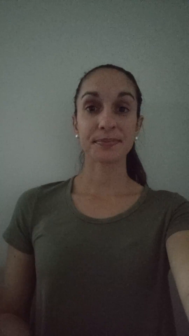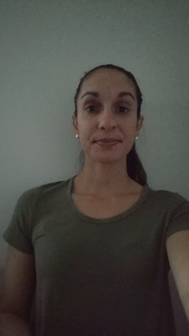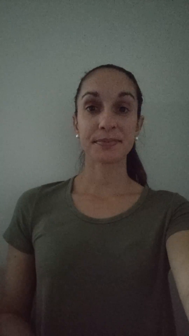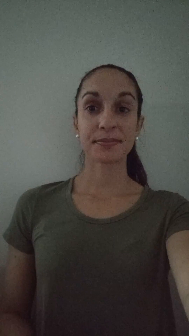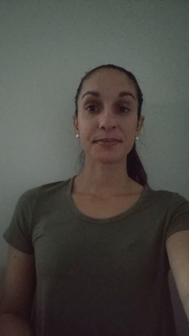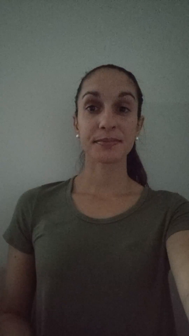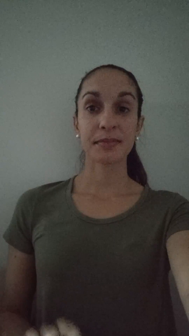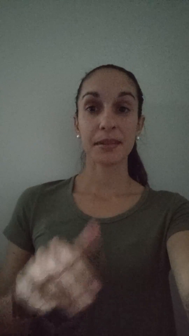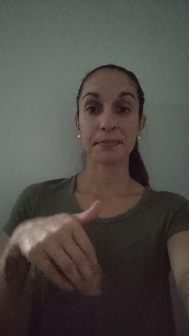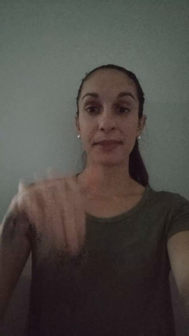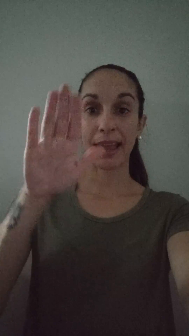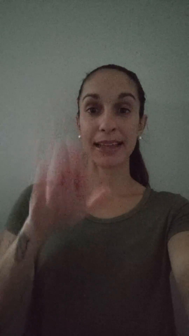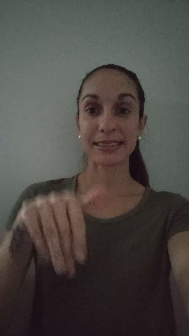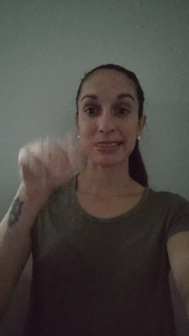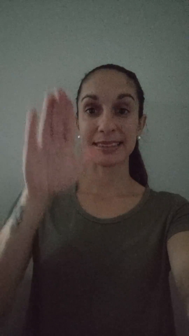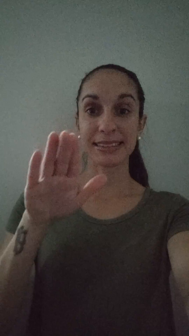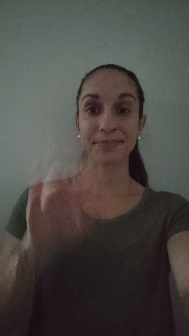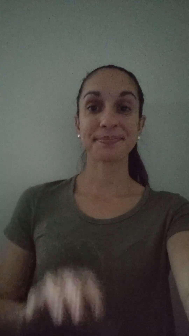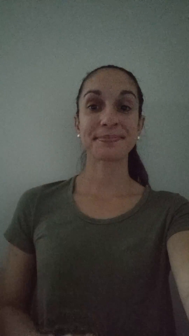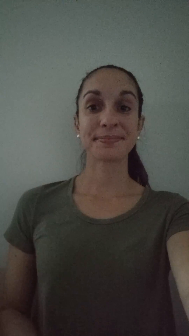paint